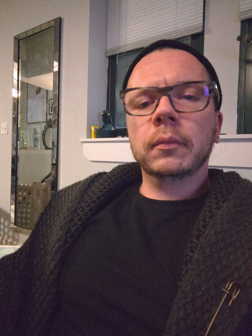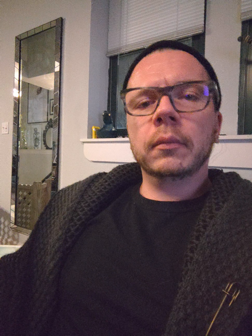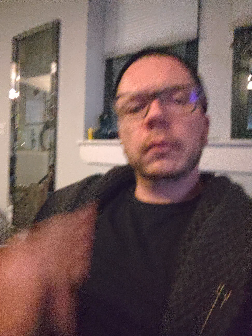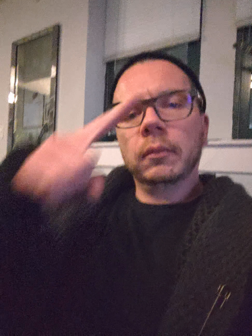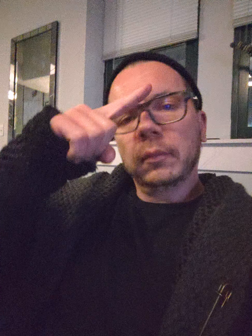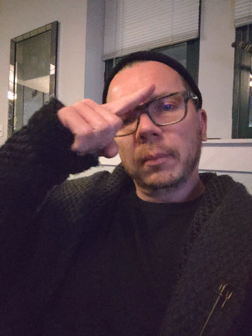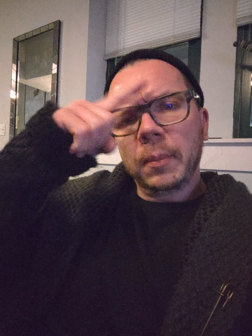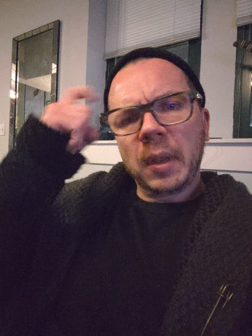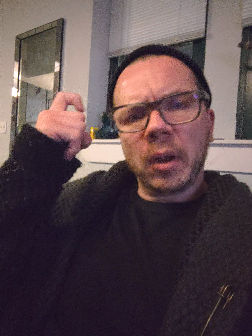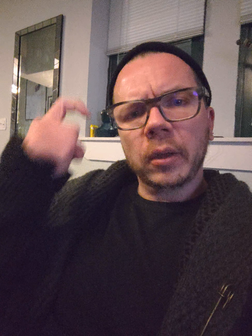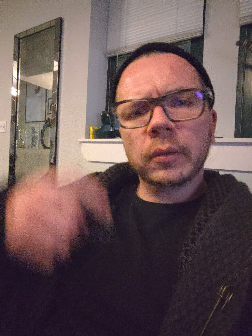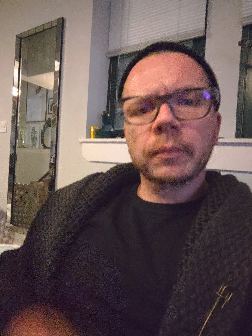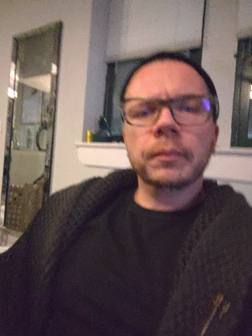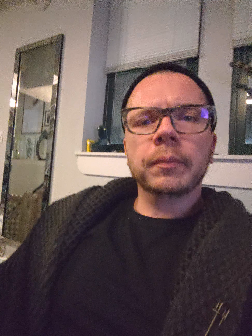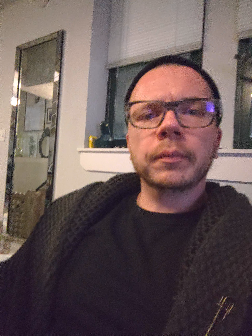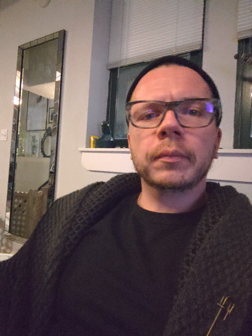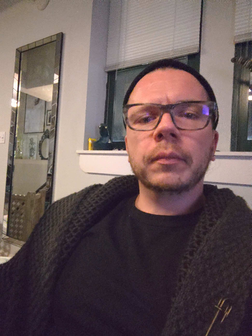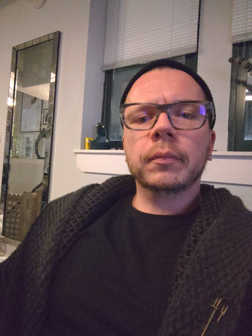because